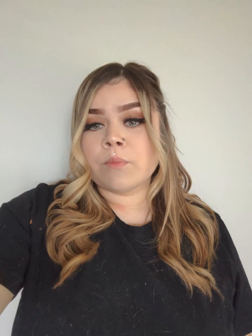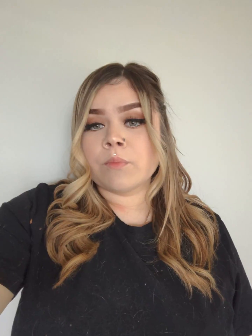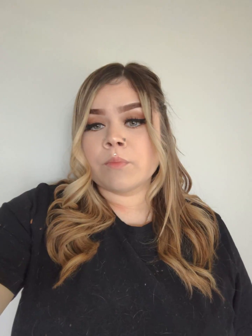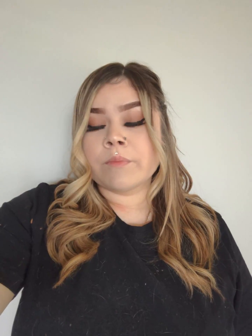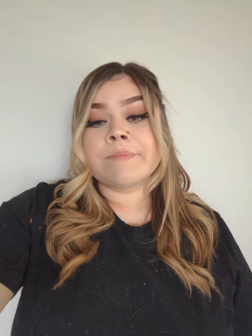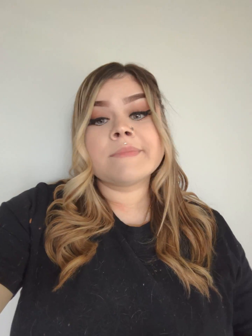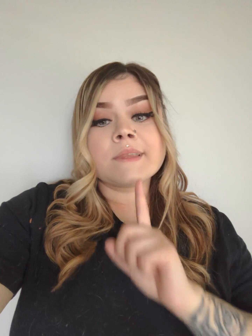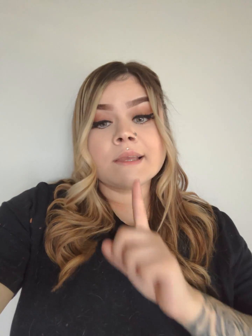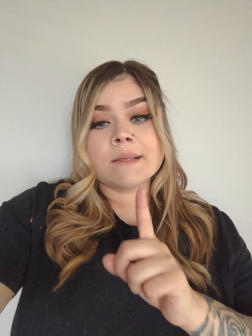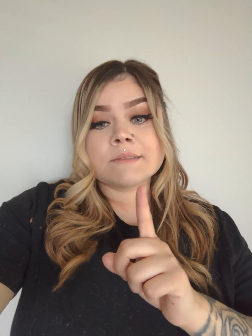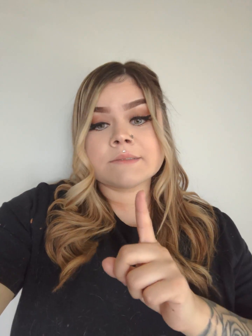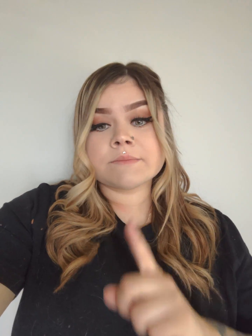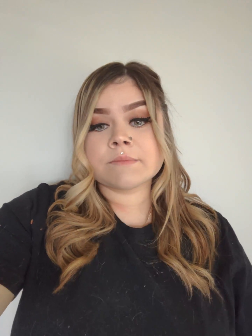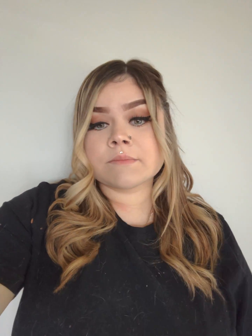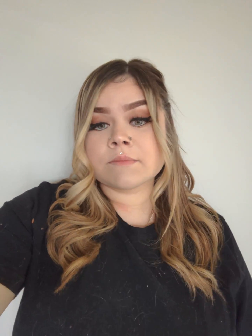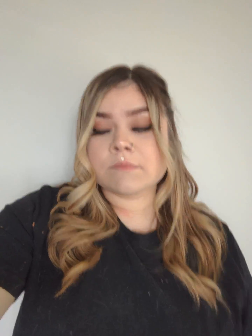is